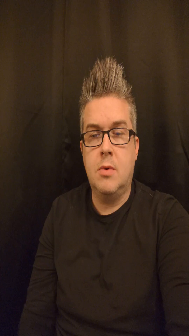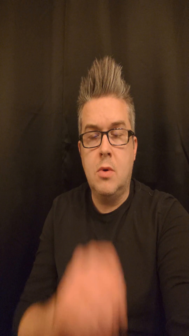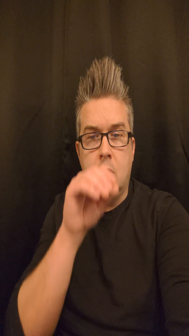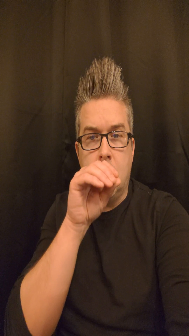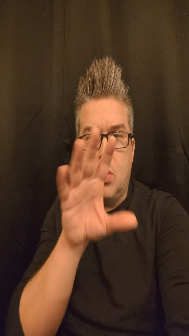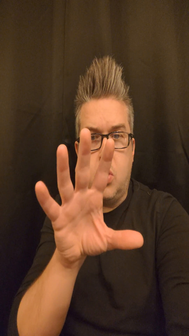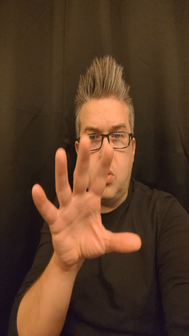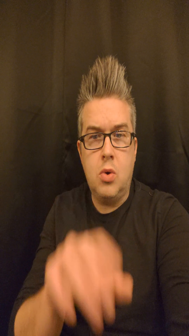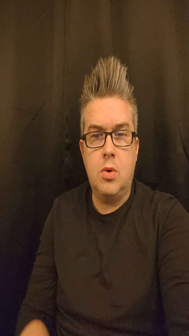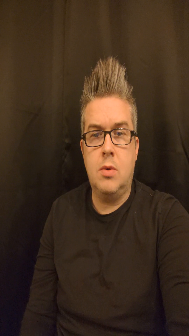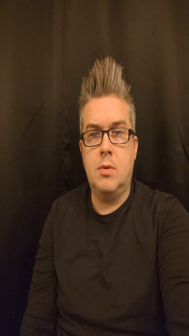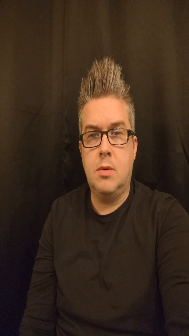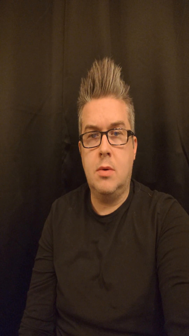blow